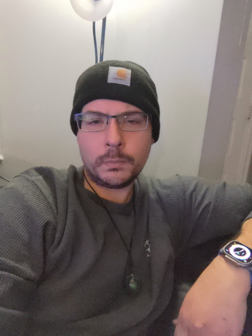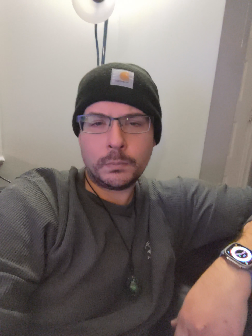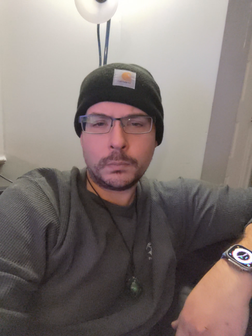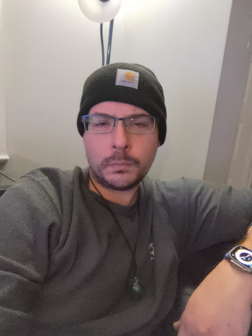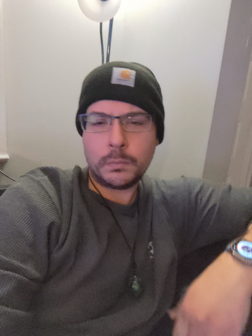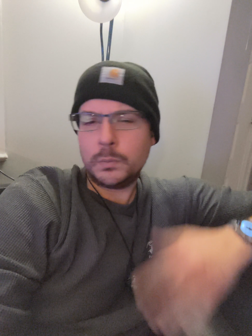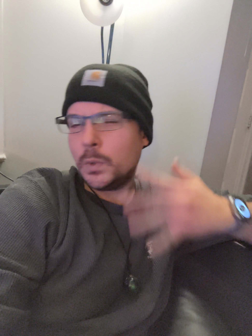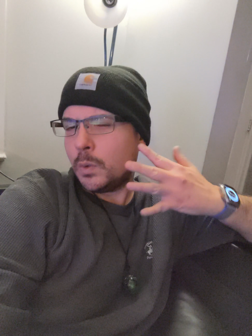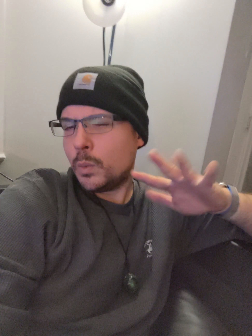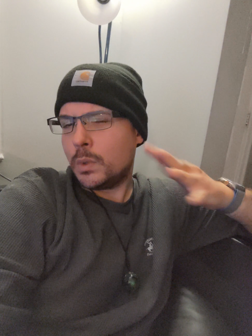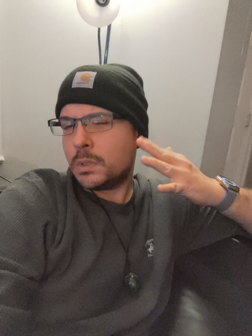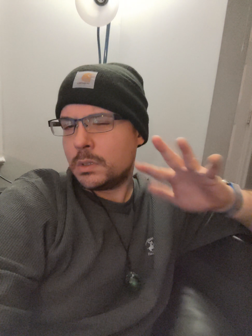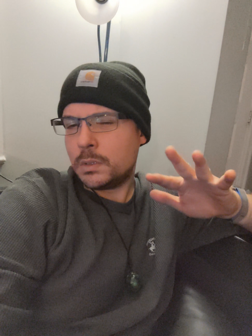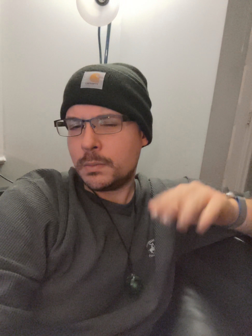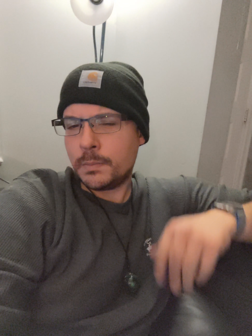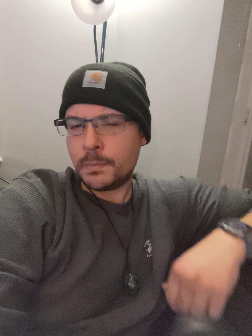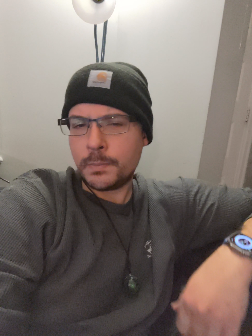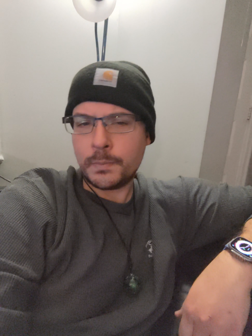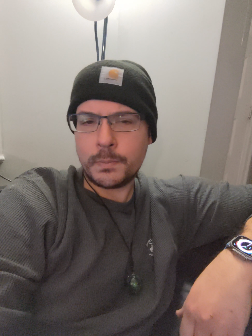noisy